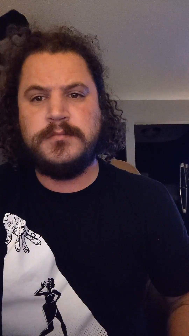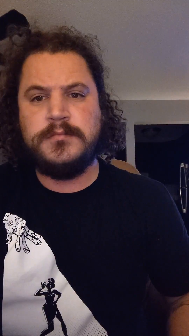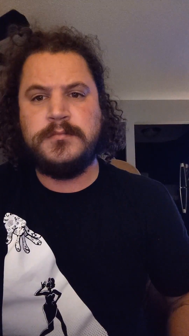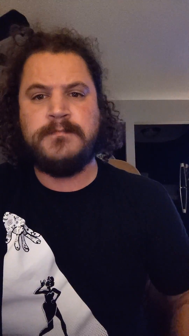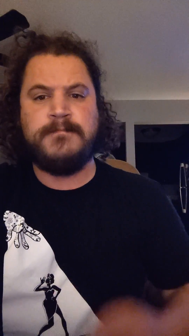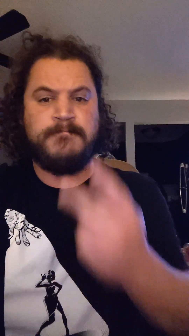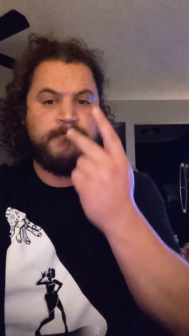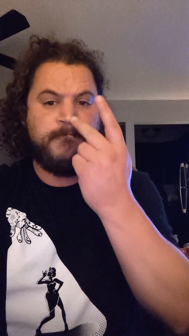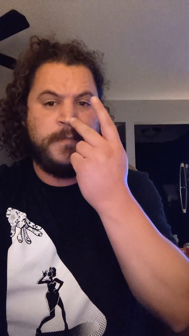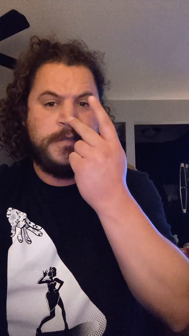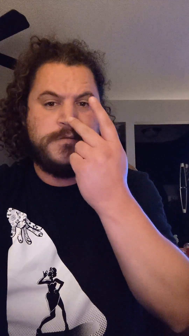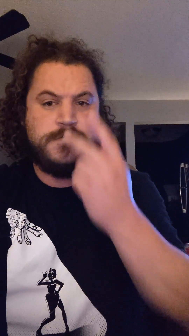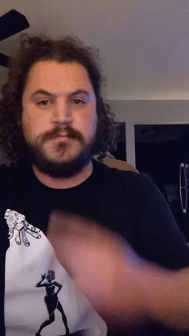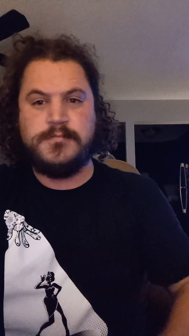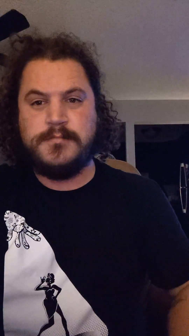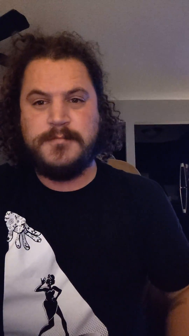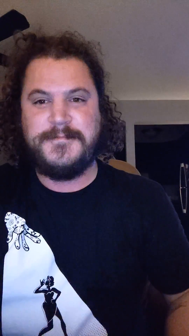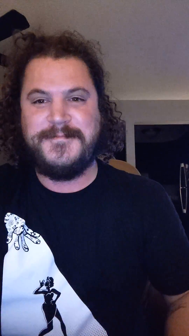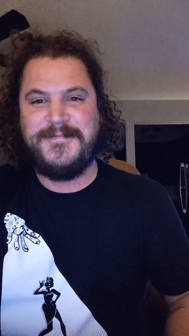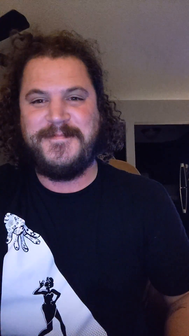penis